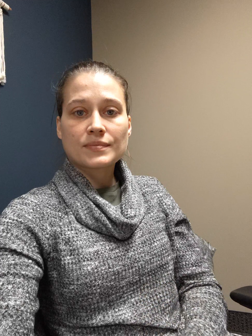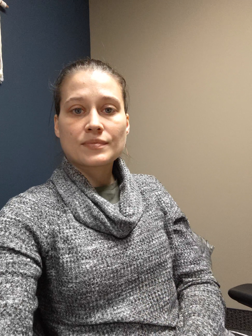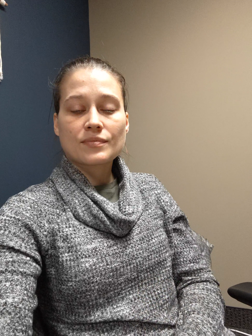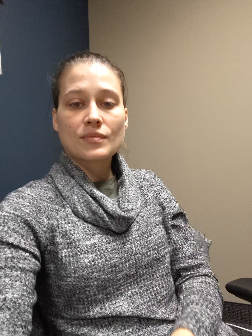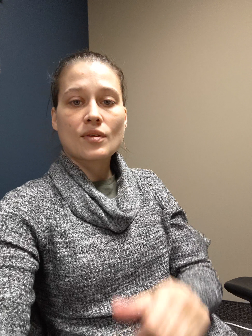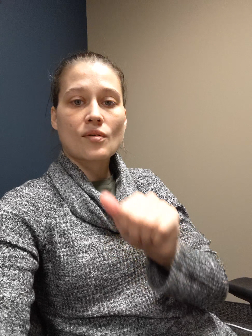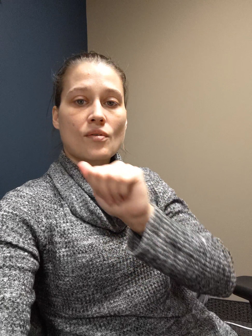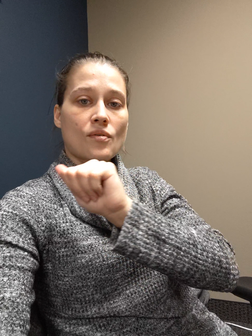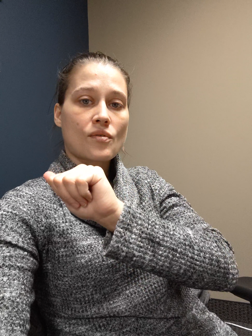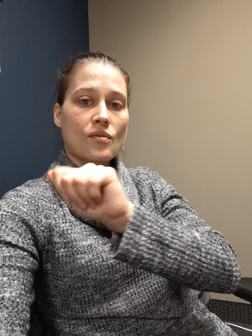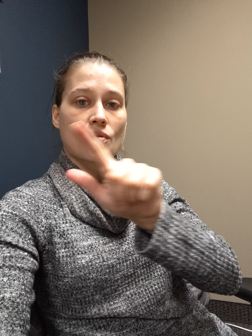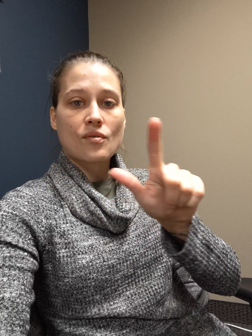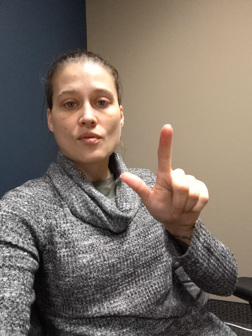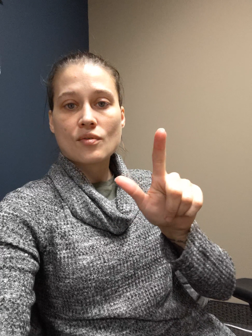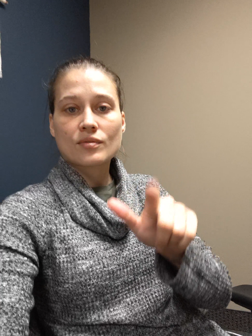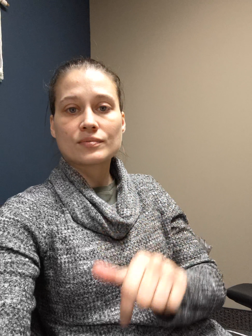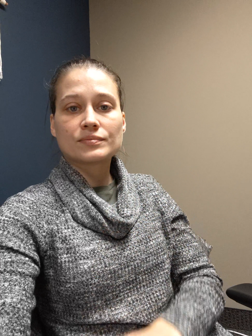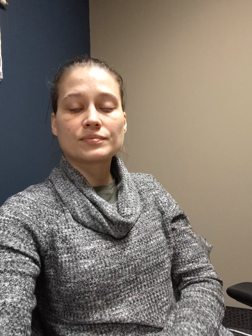all